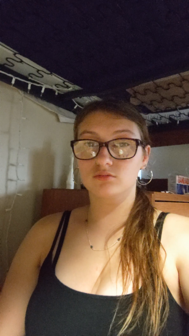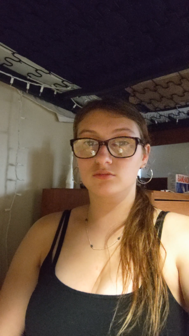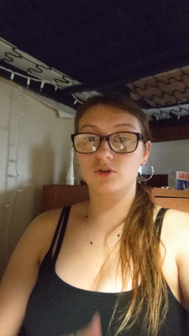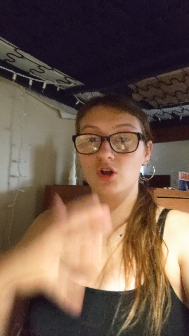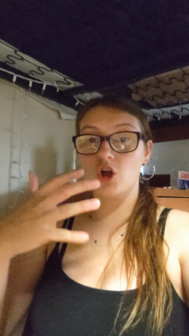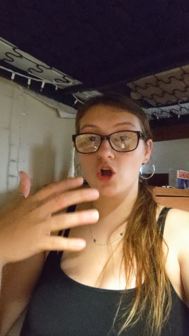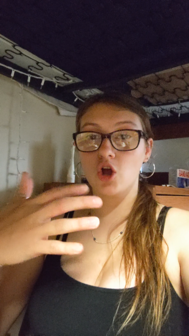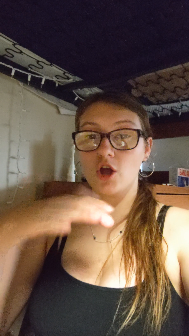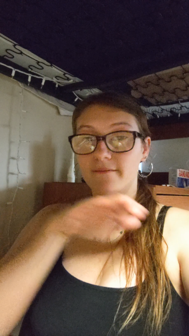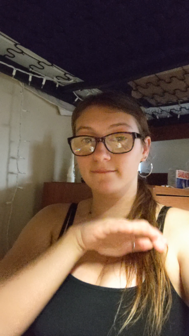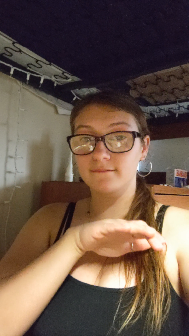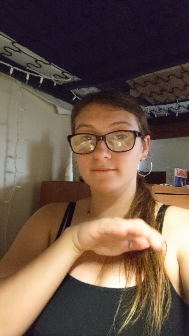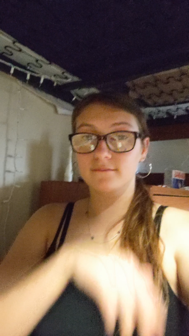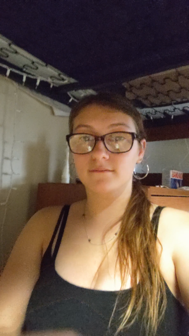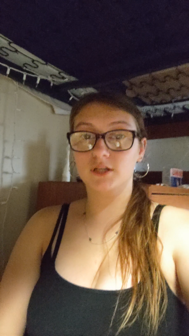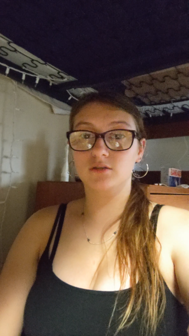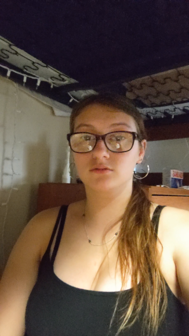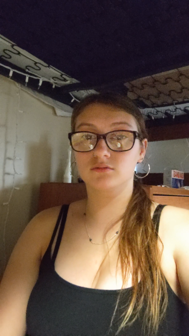cover